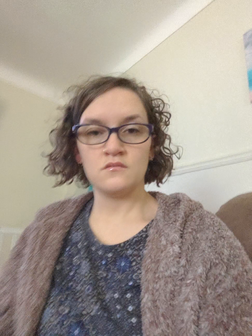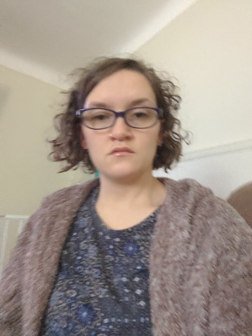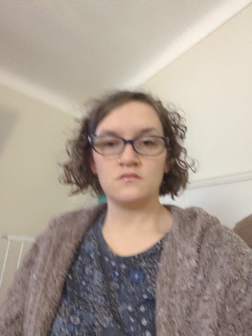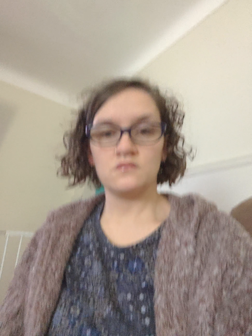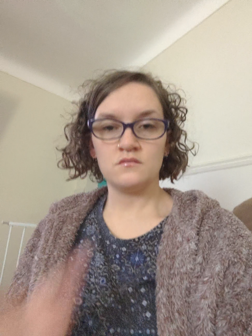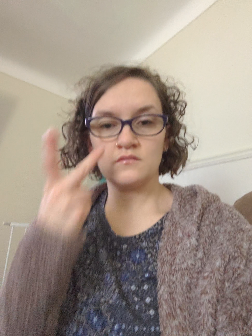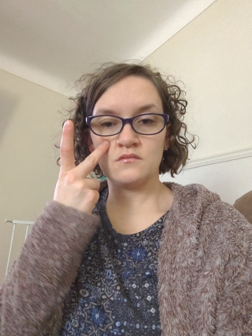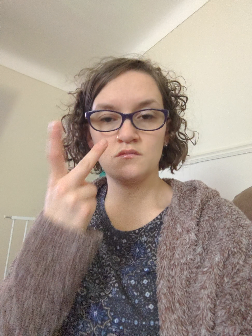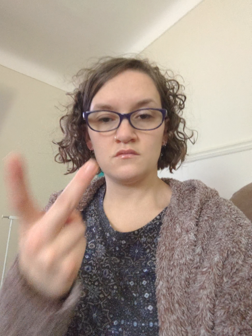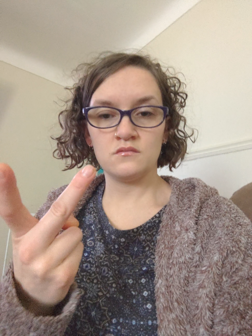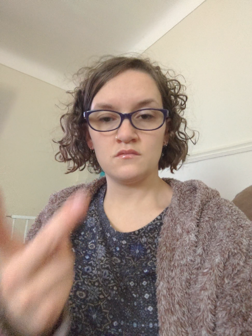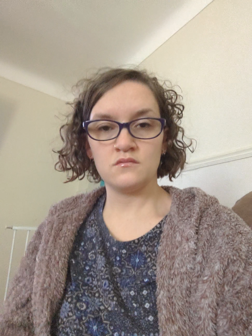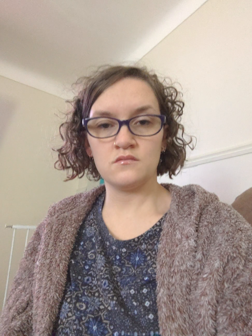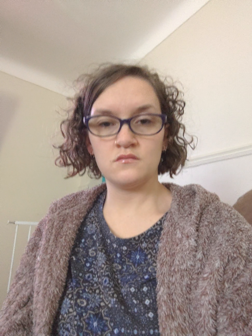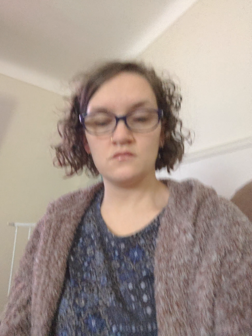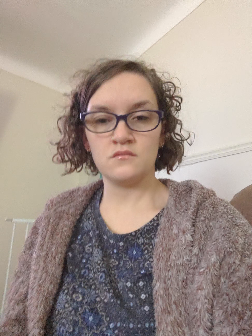see